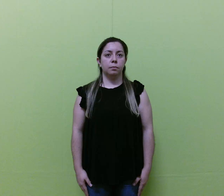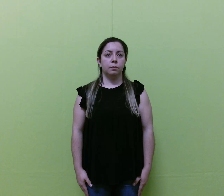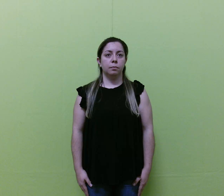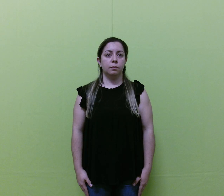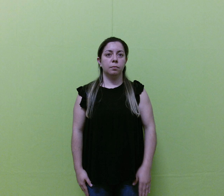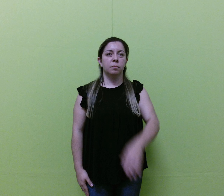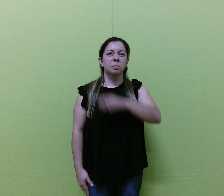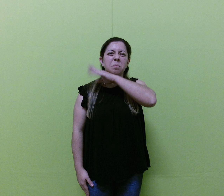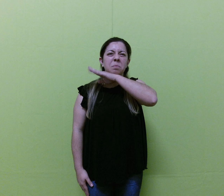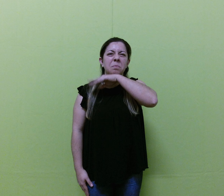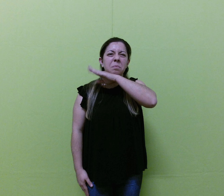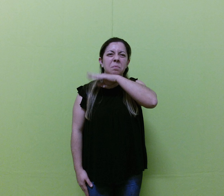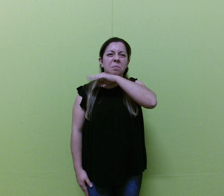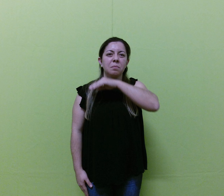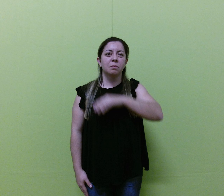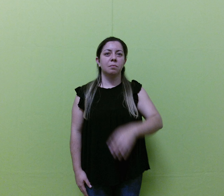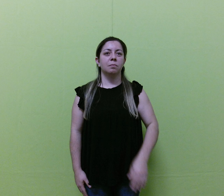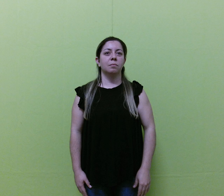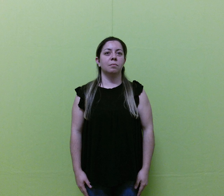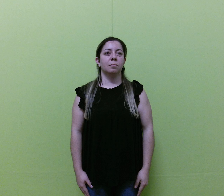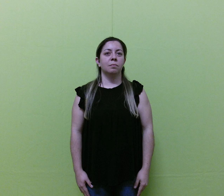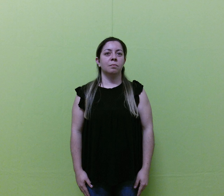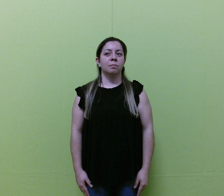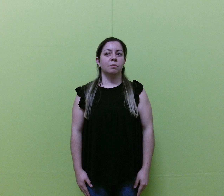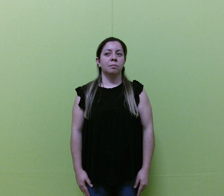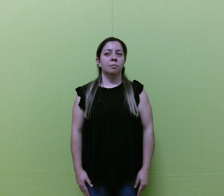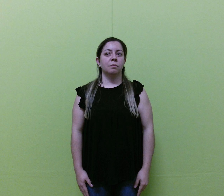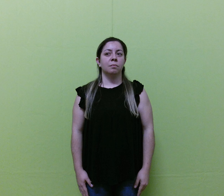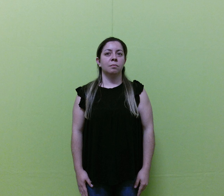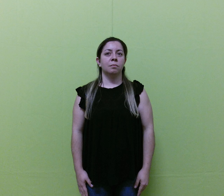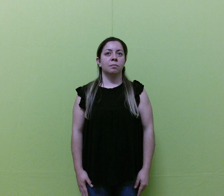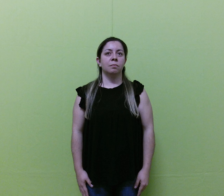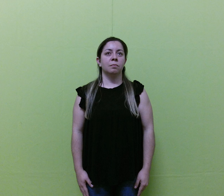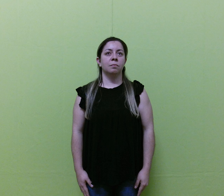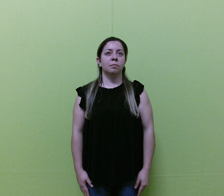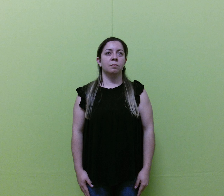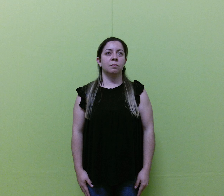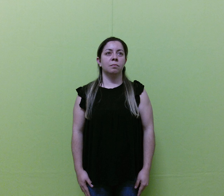ruim